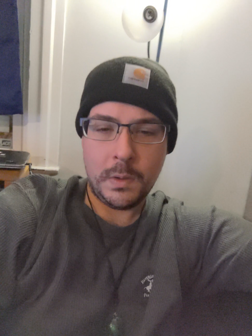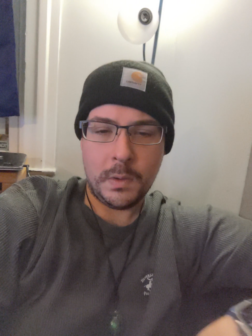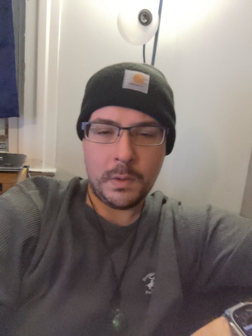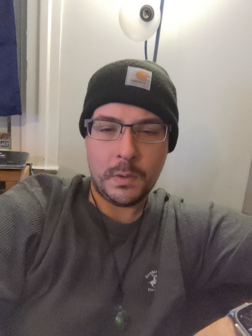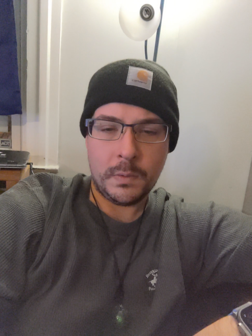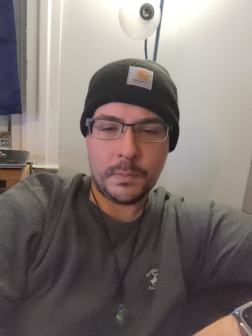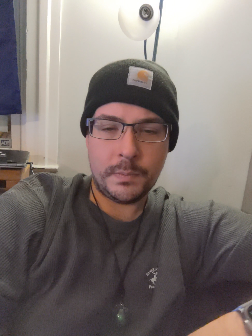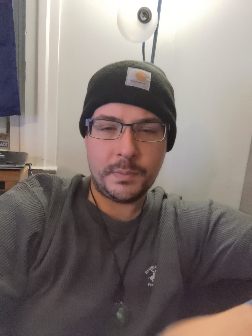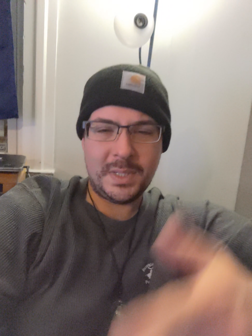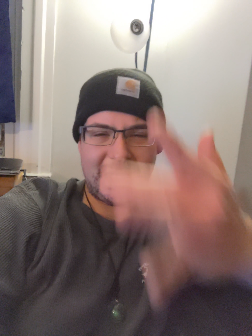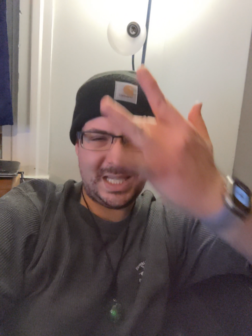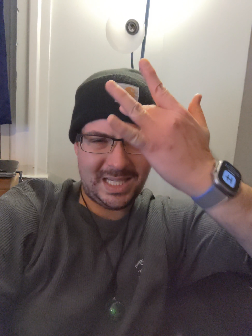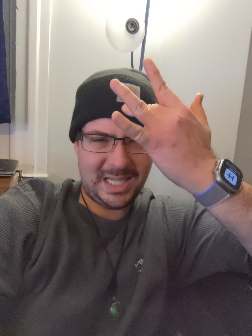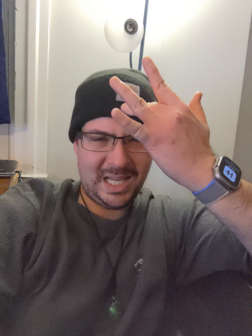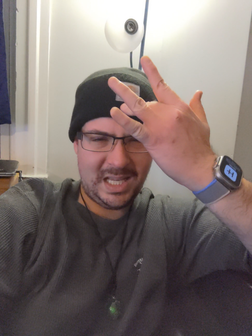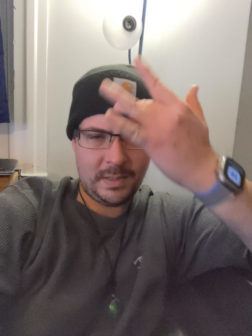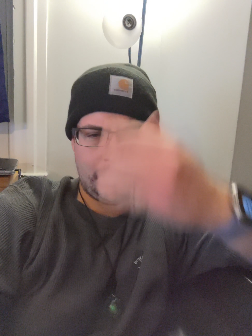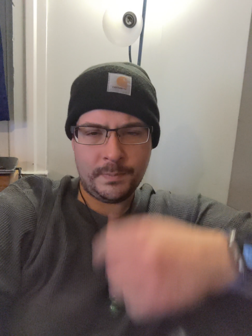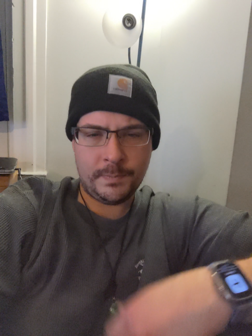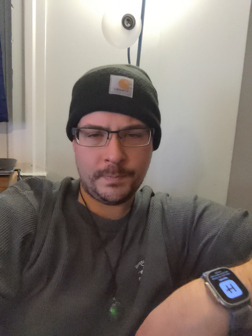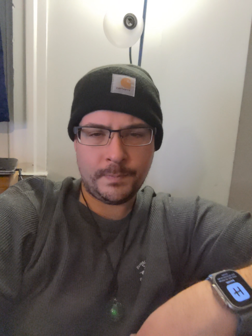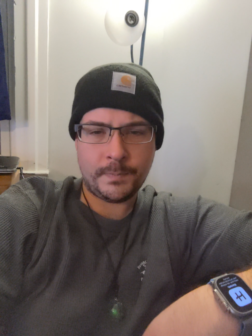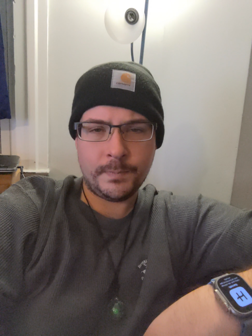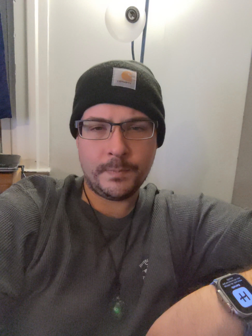sick